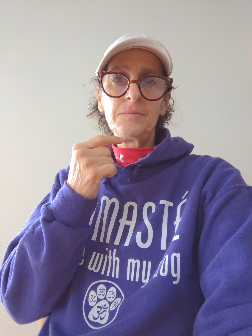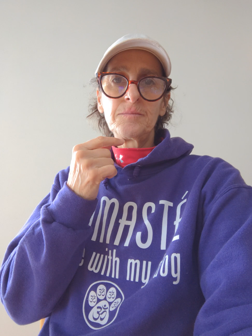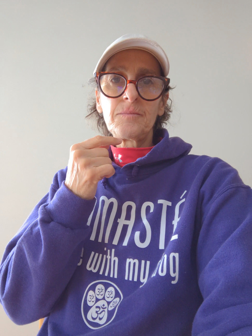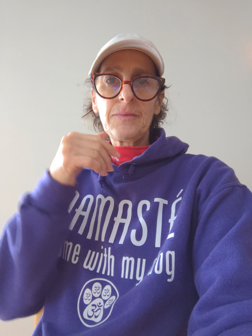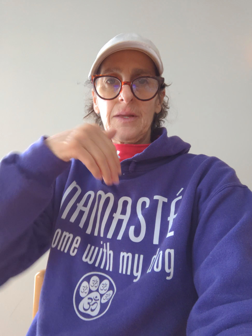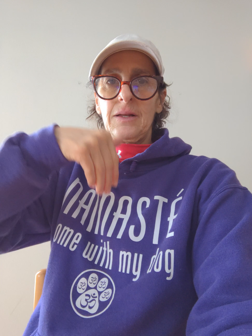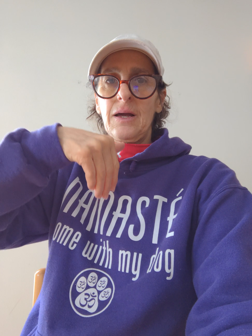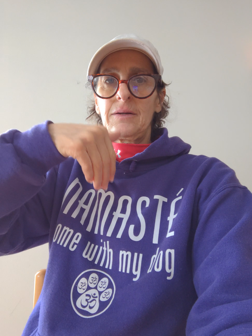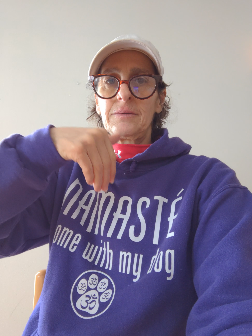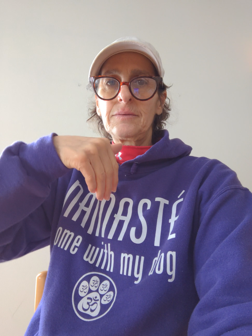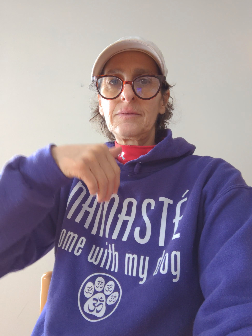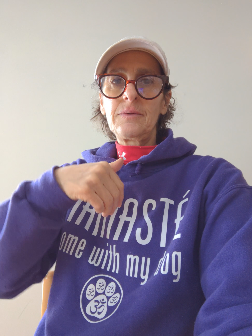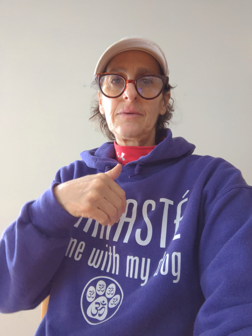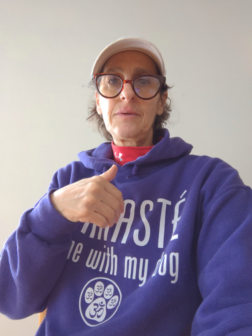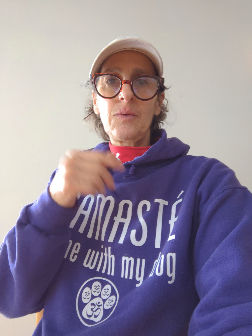night